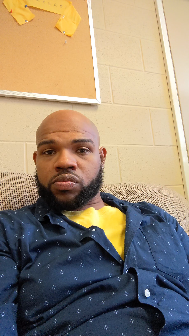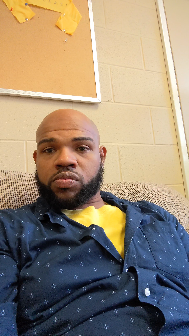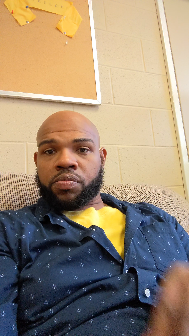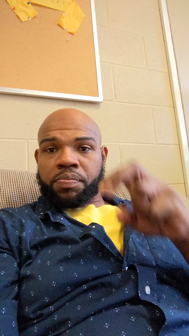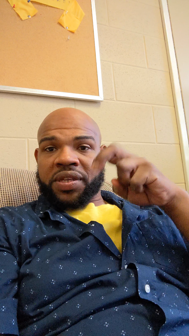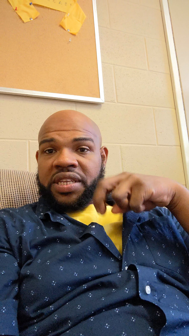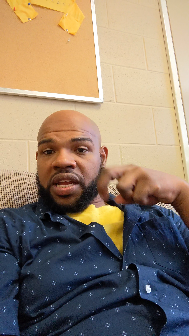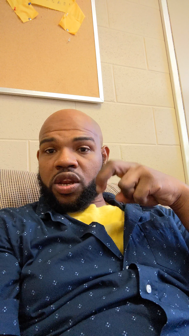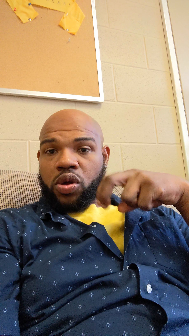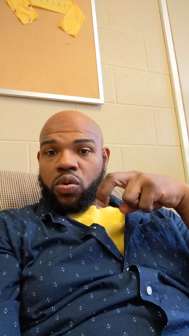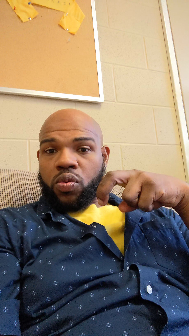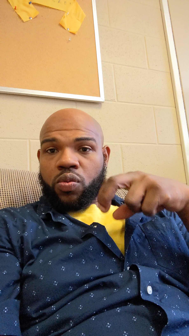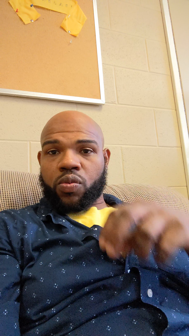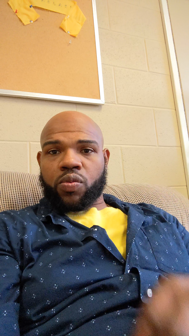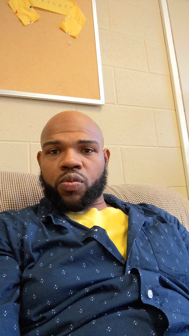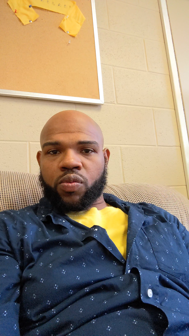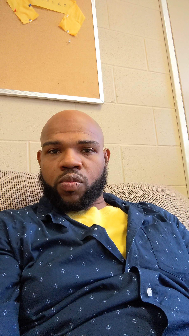potato